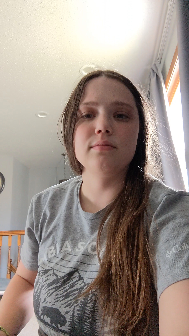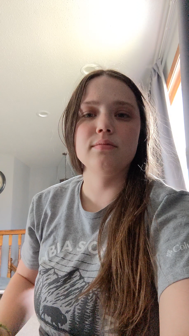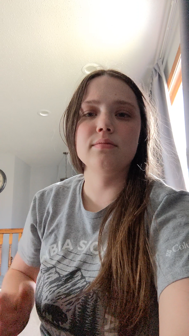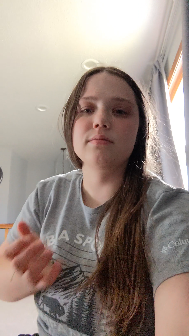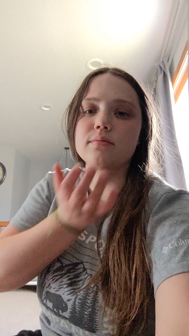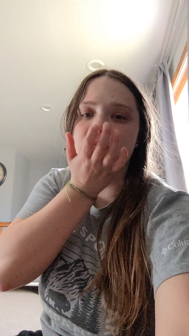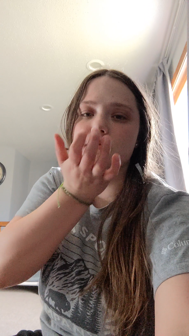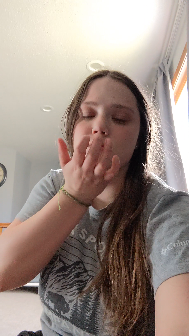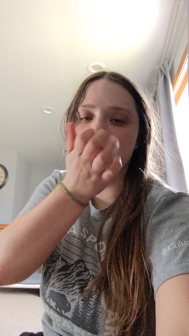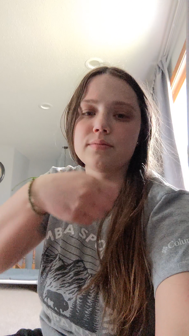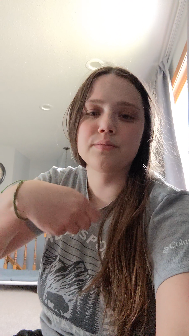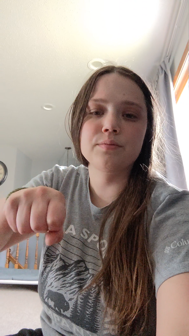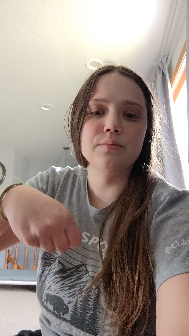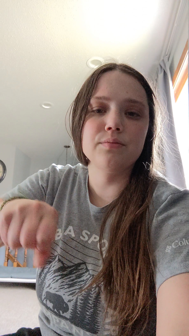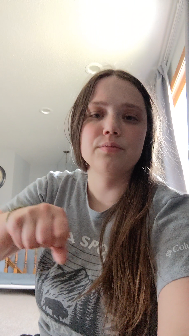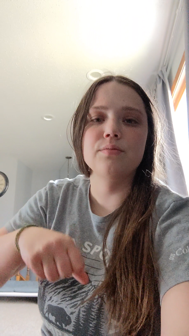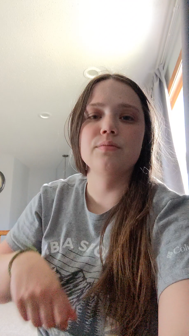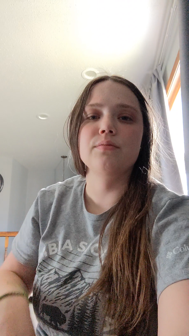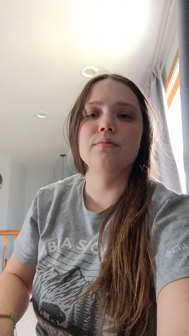lawn mower